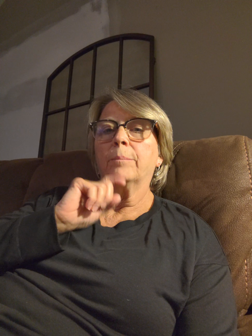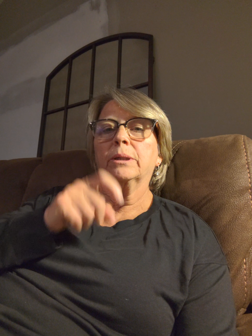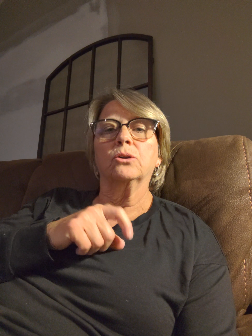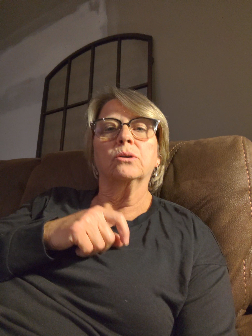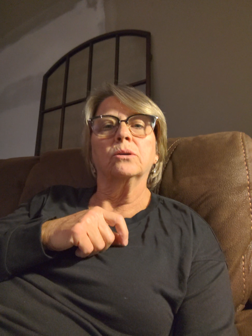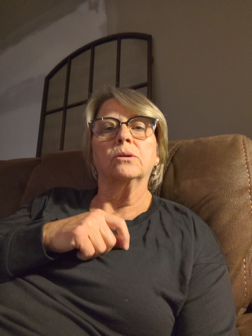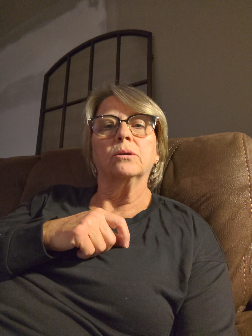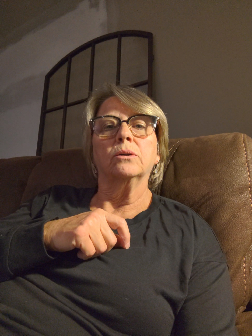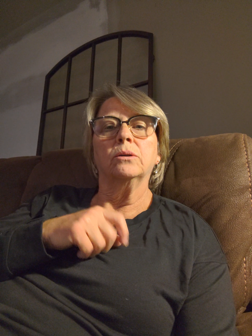garbage